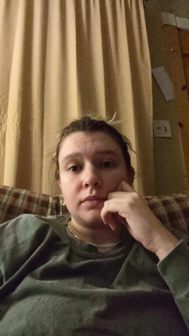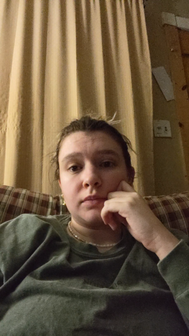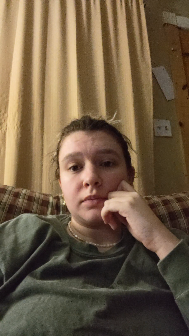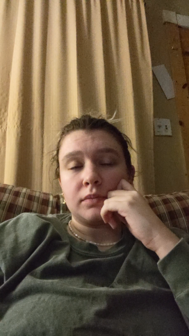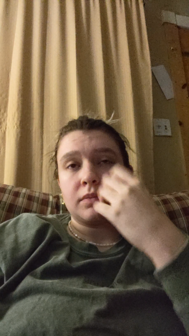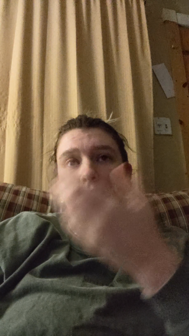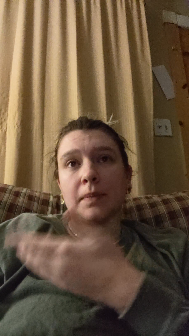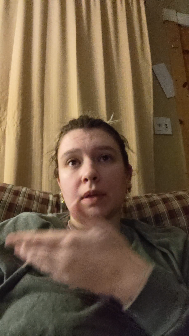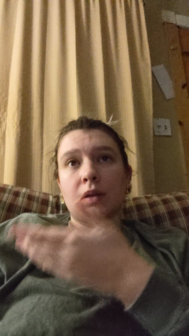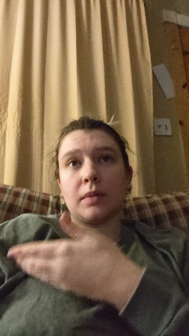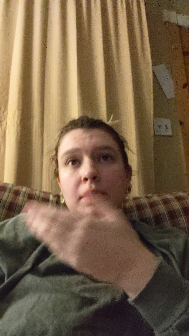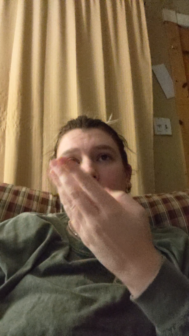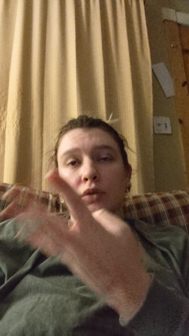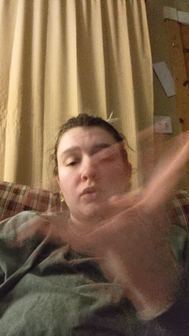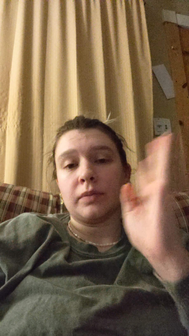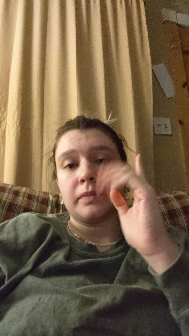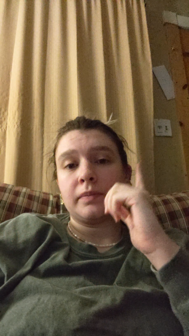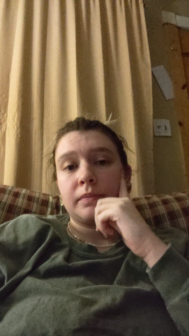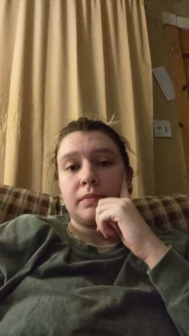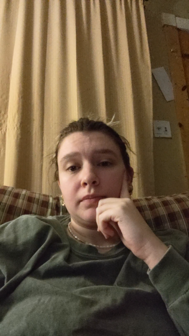crib